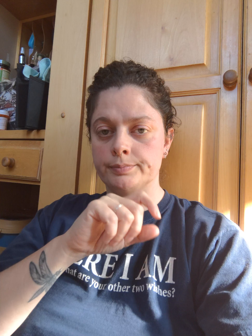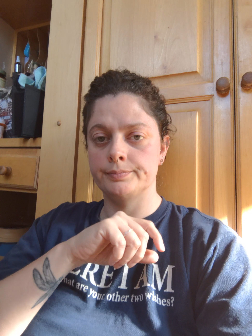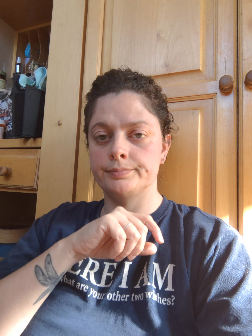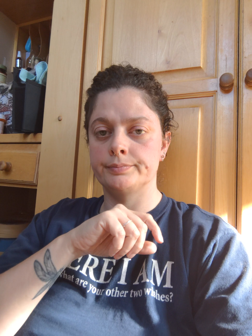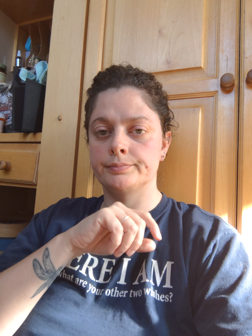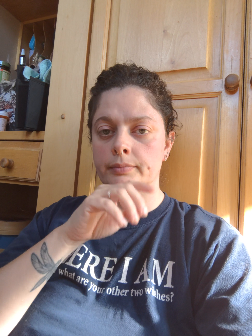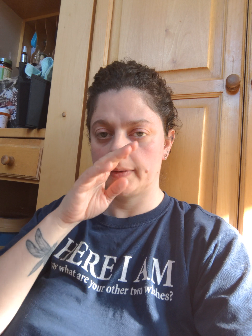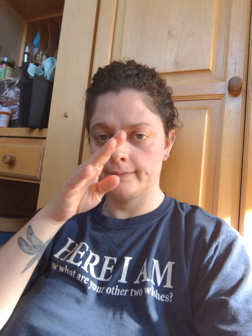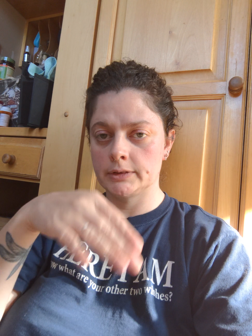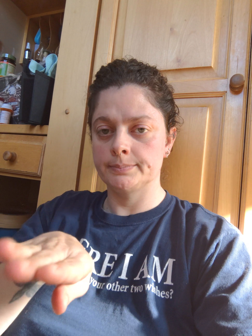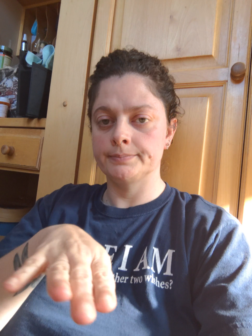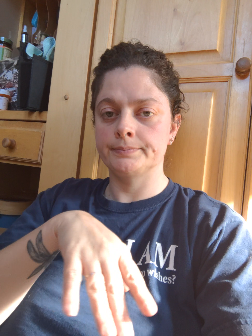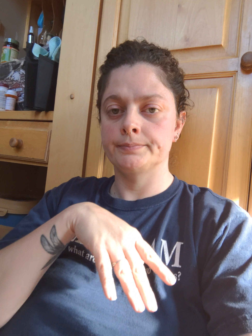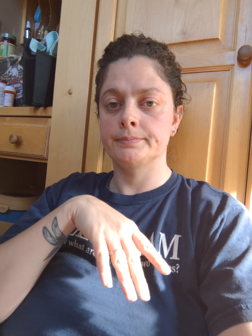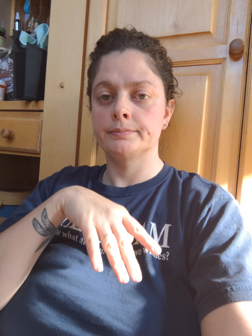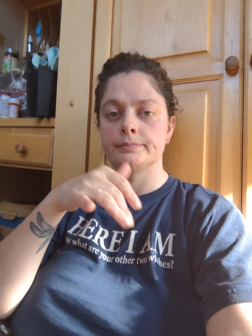elephant